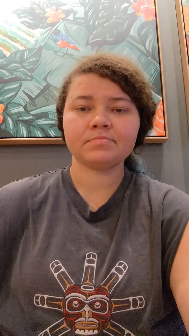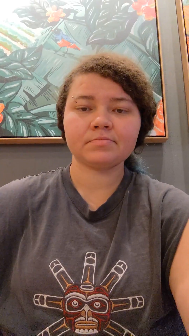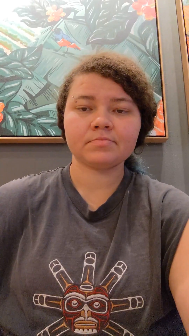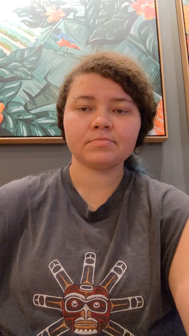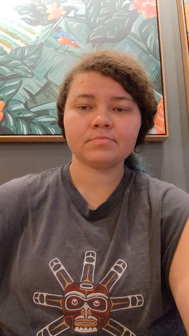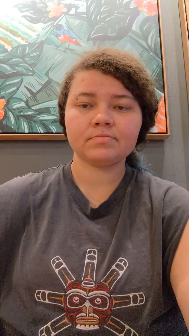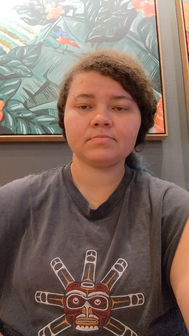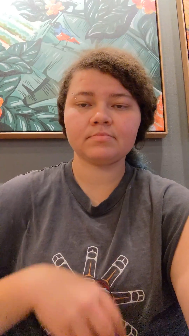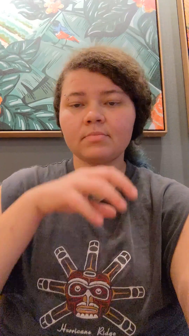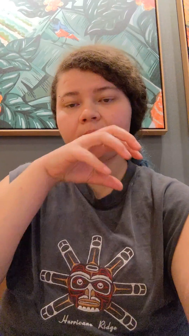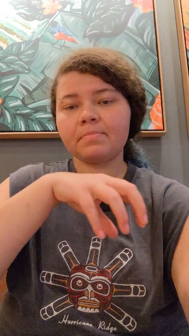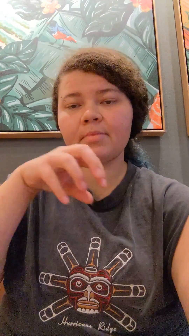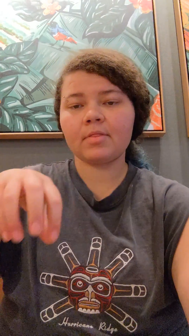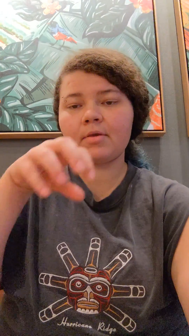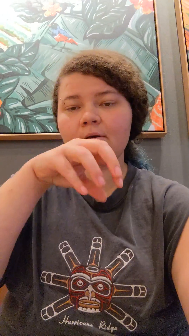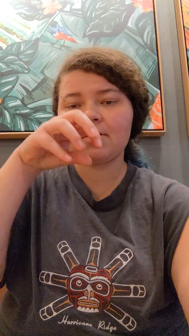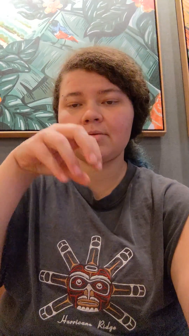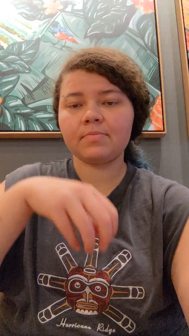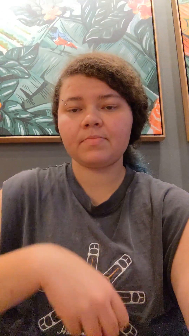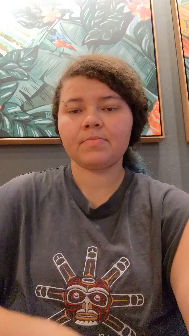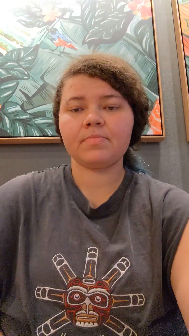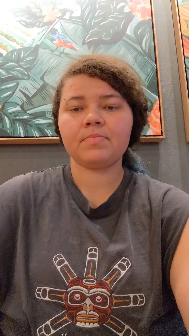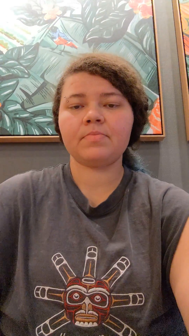block